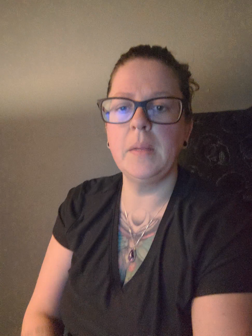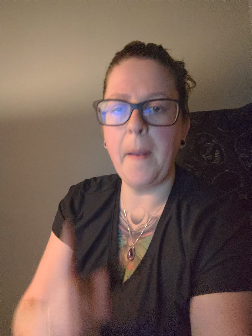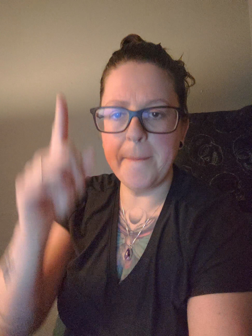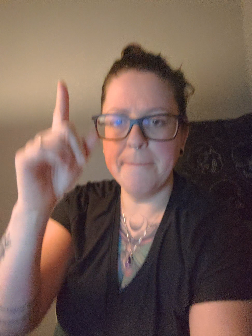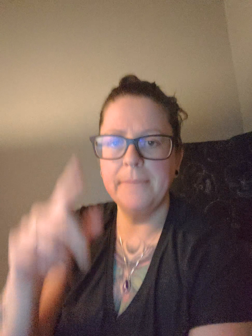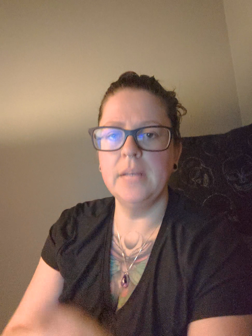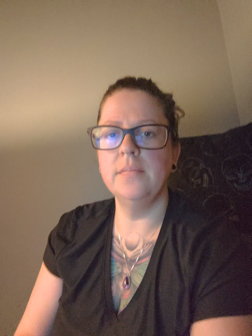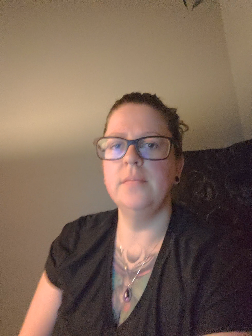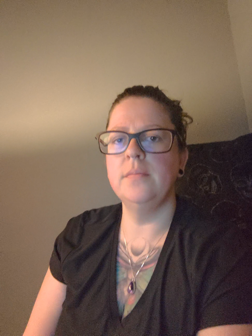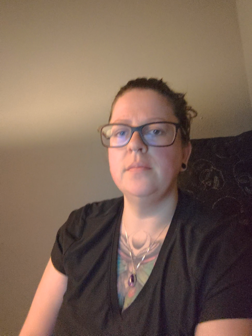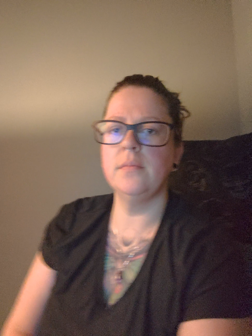up